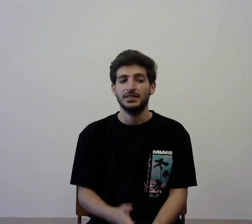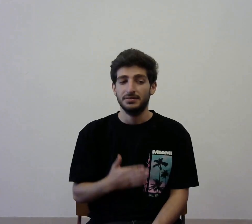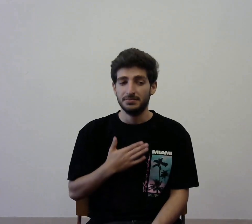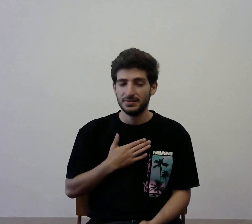mən